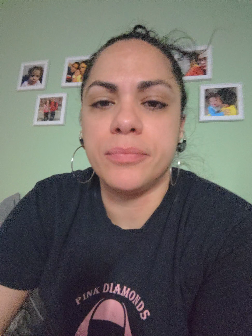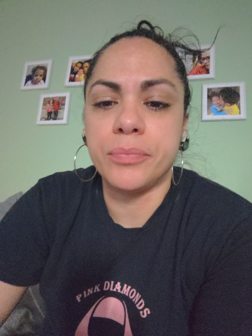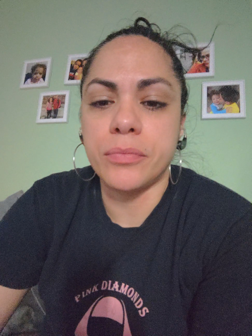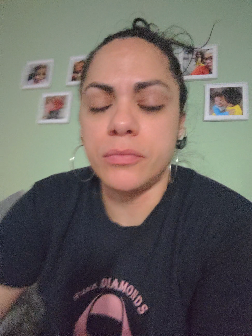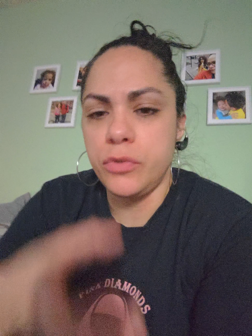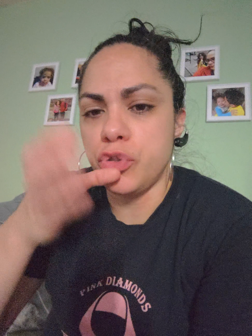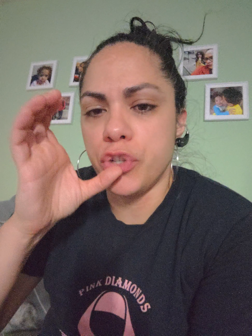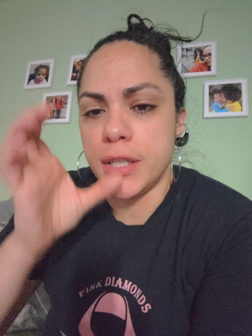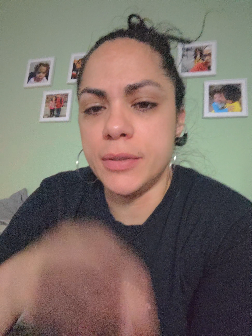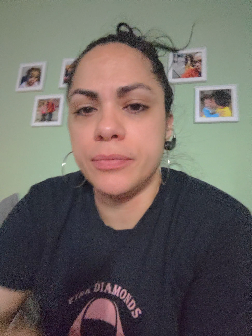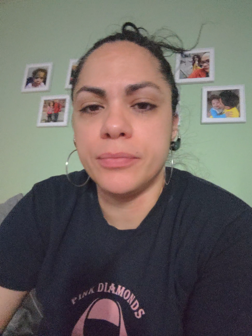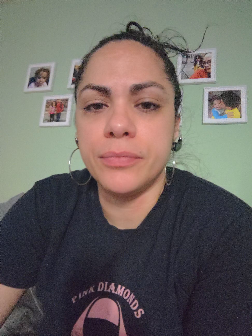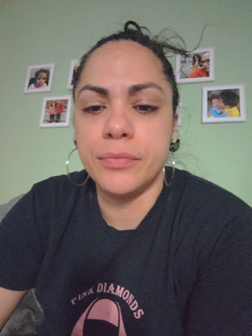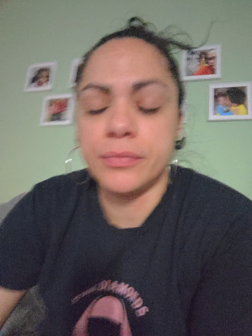drink